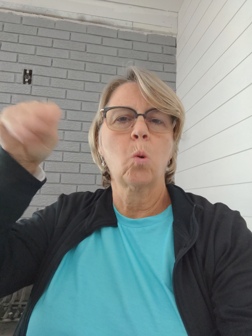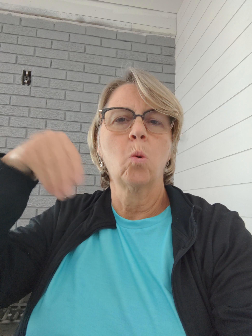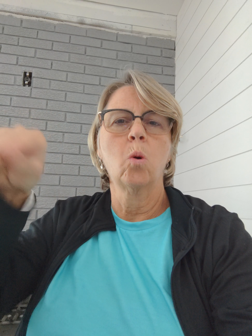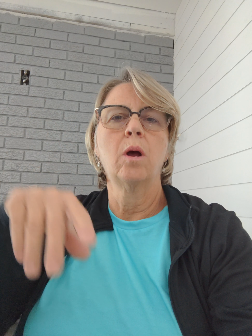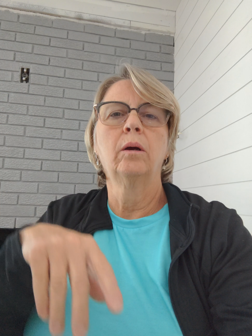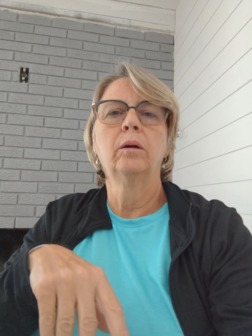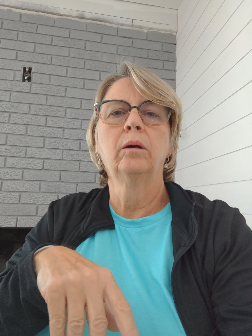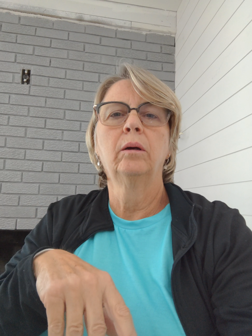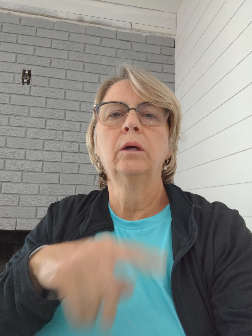store